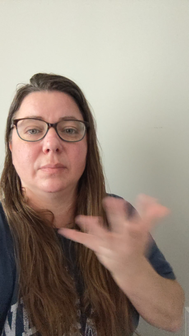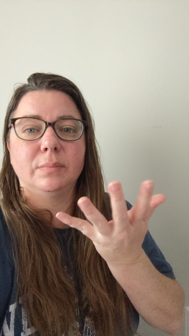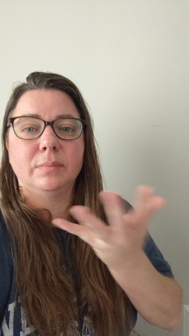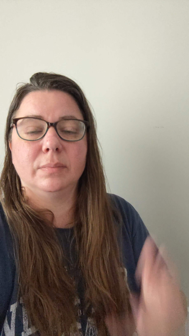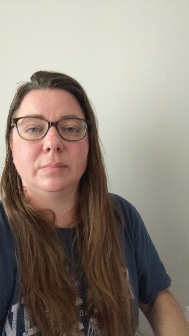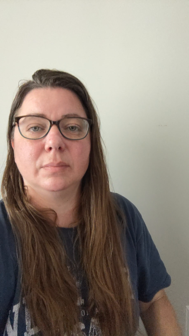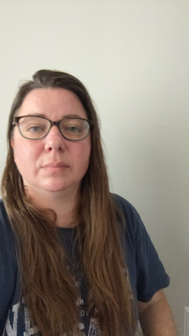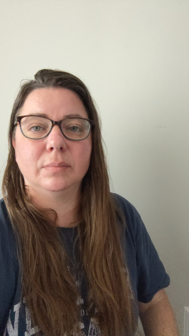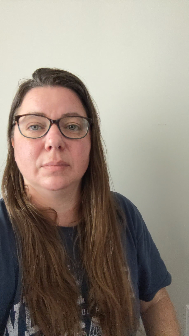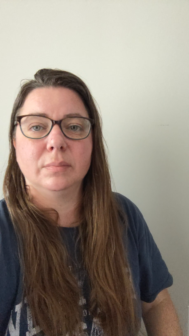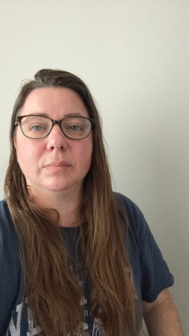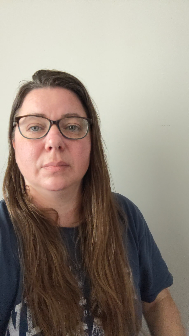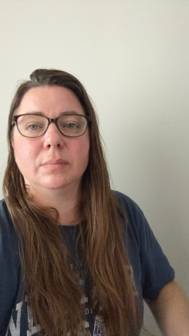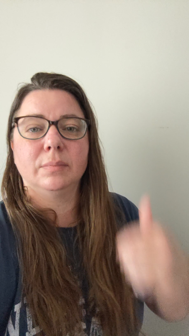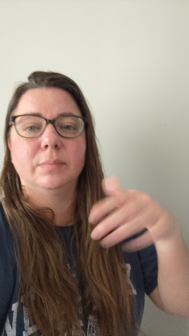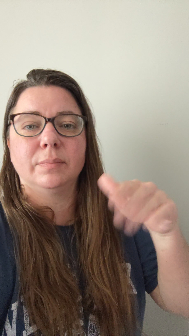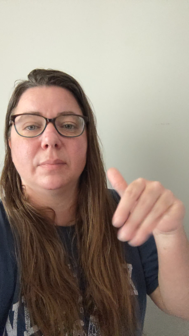pants